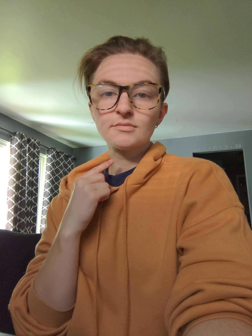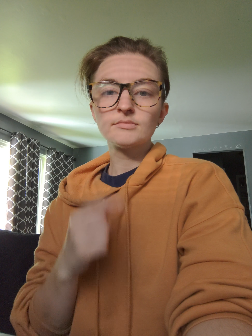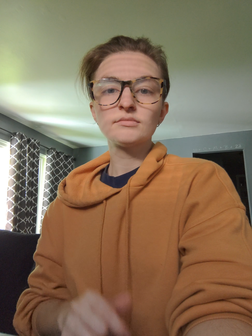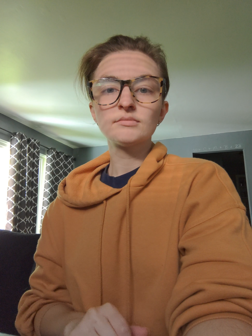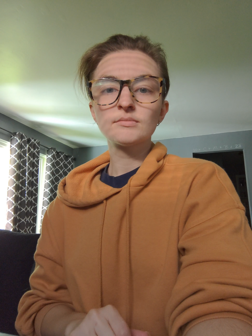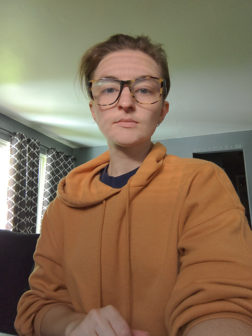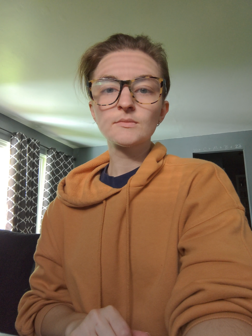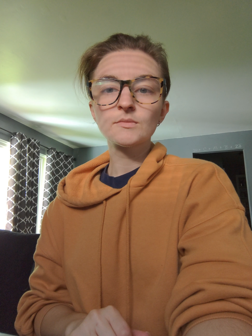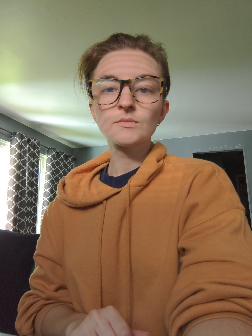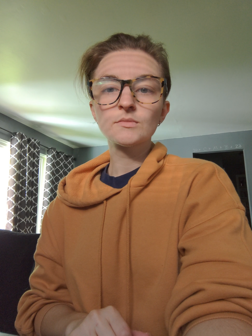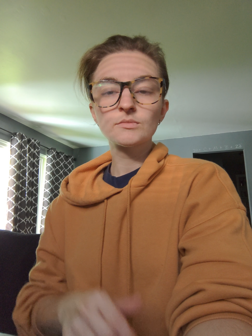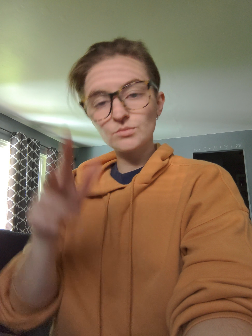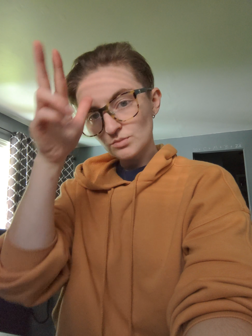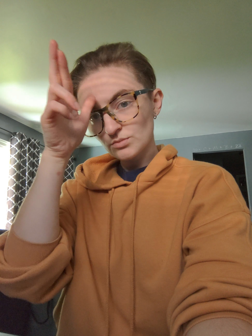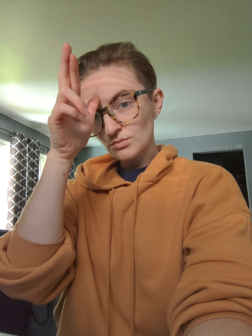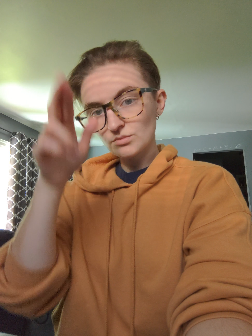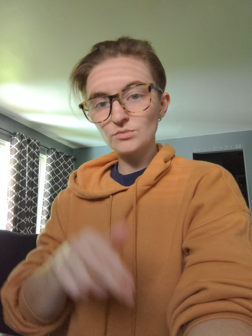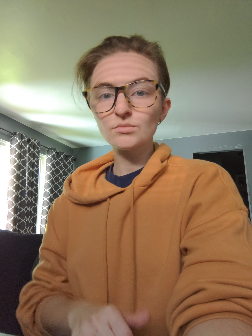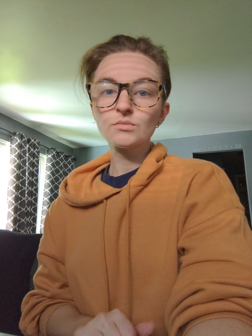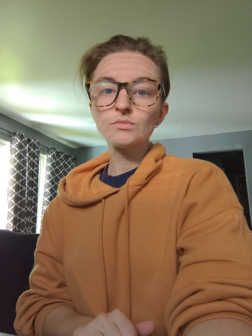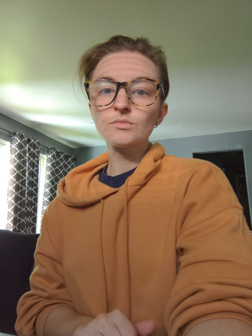rooster